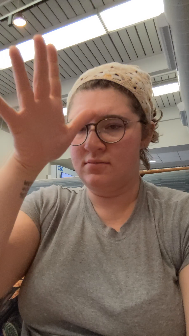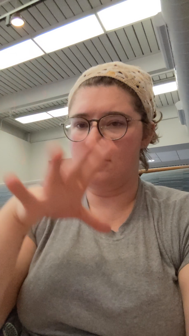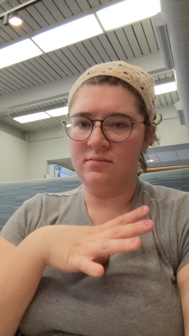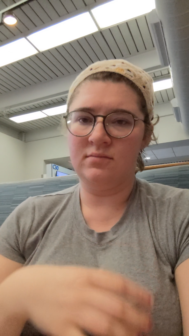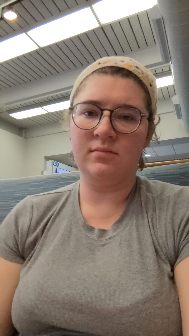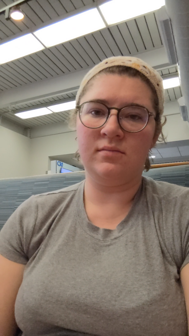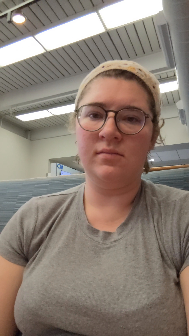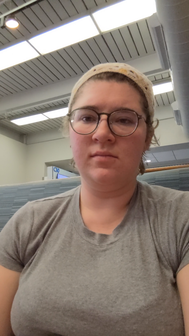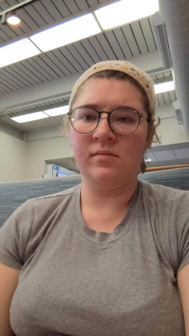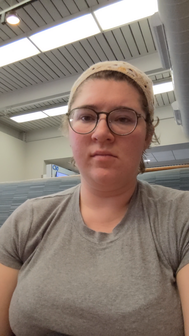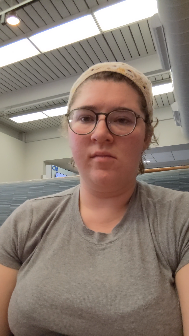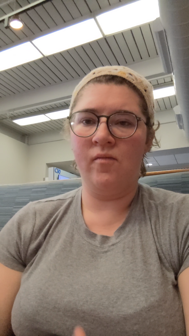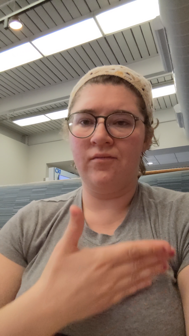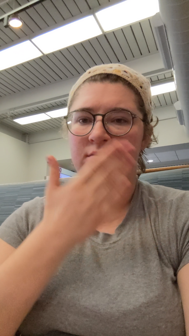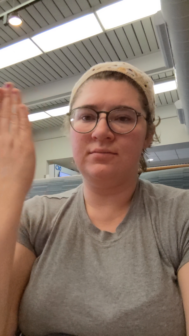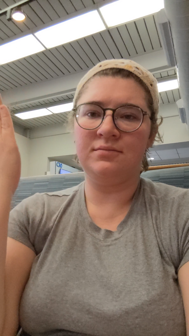all gone